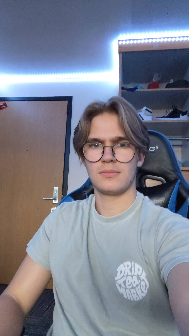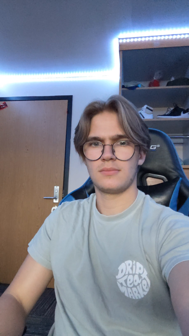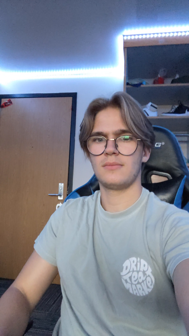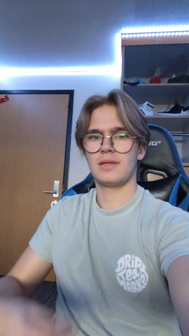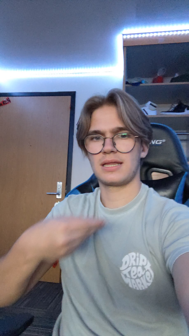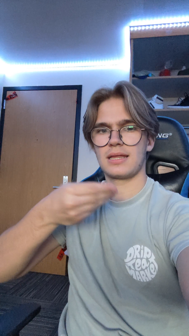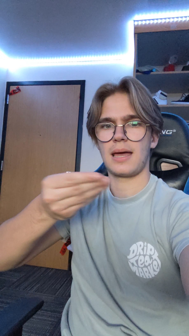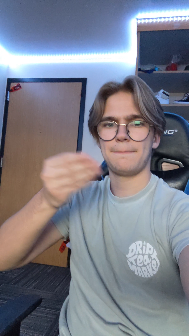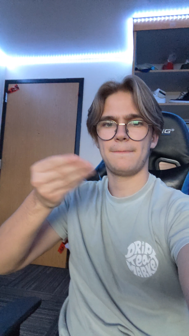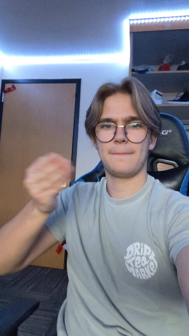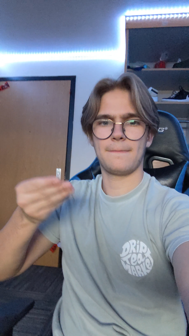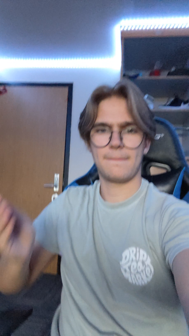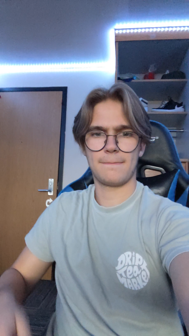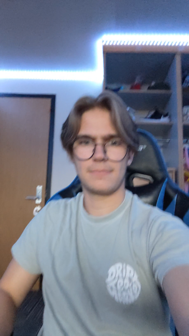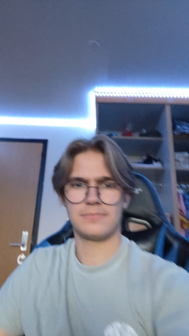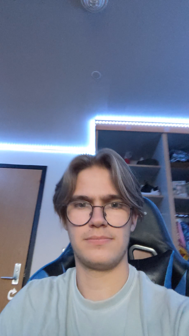shopping